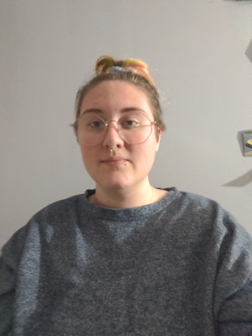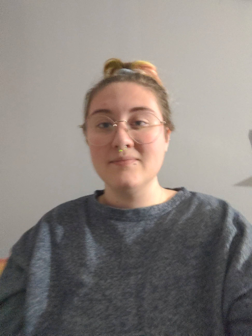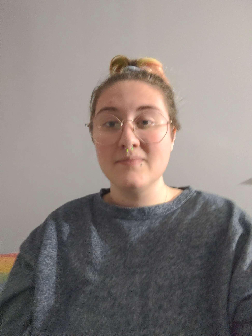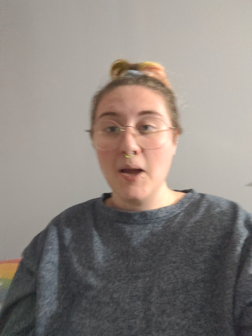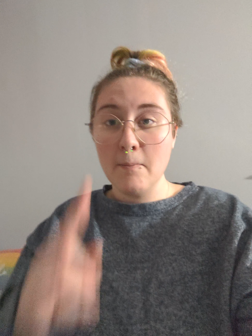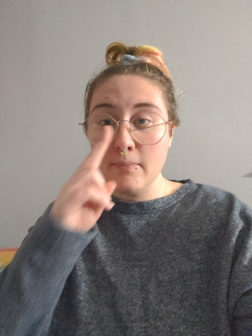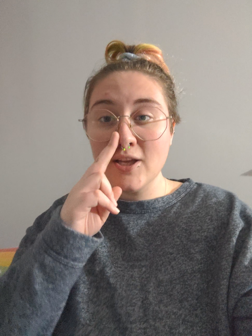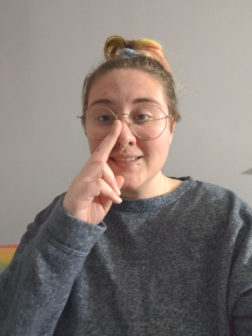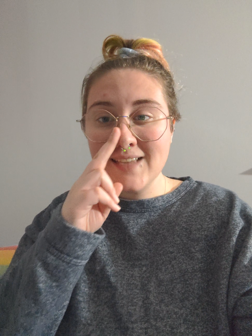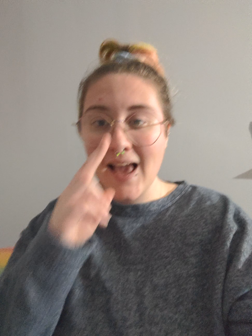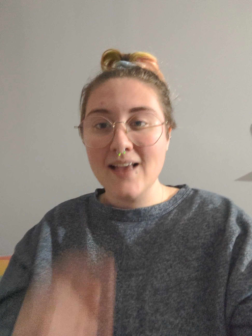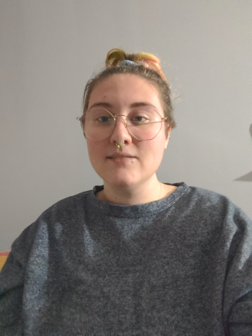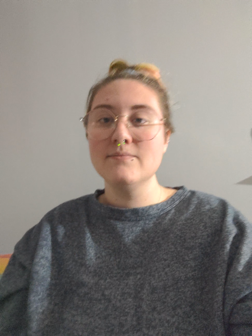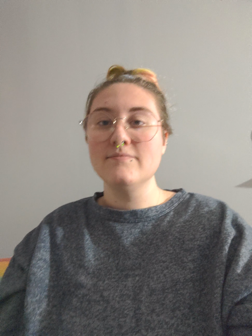pretend